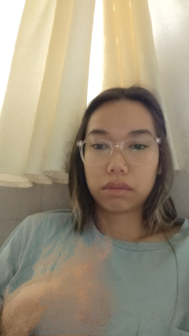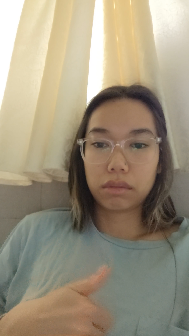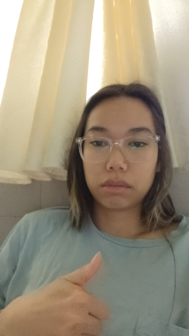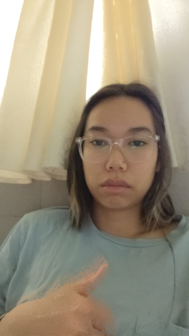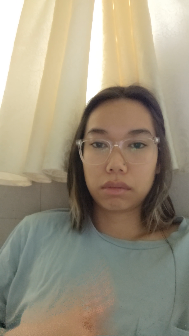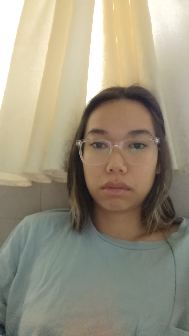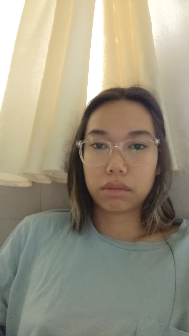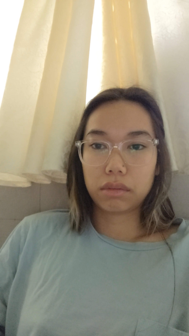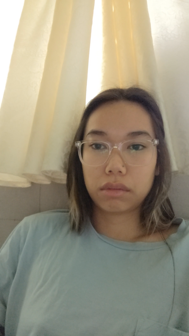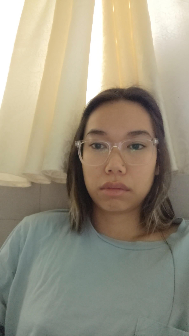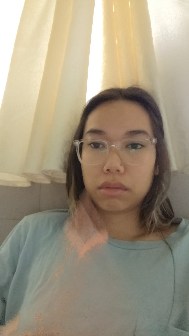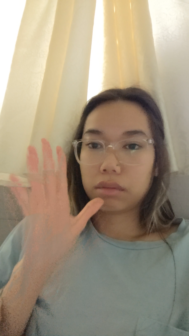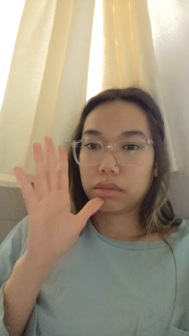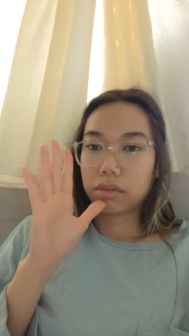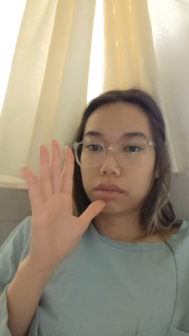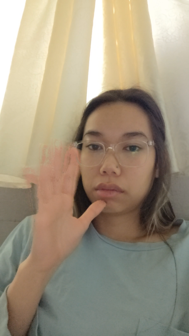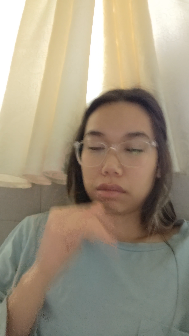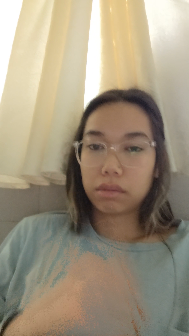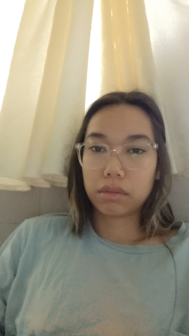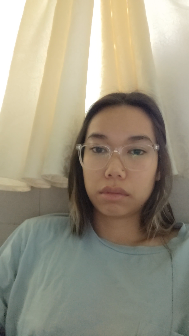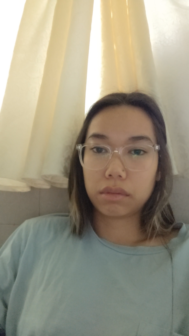mommy